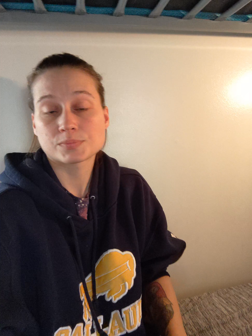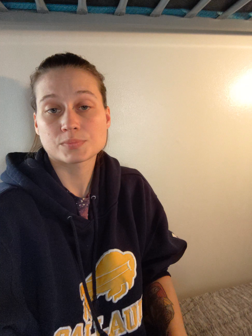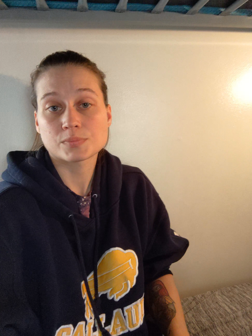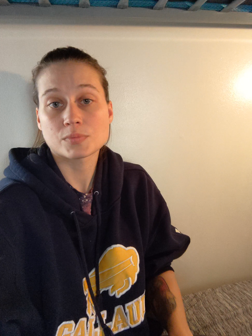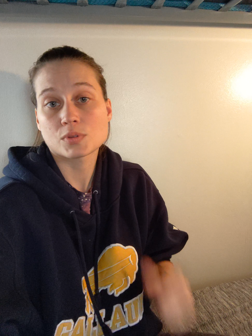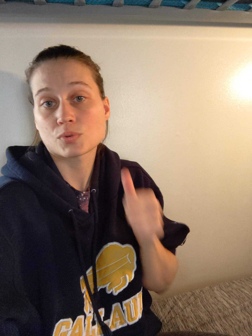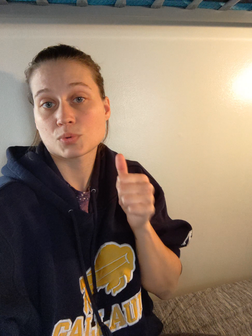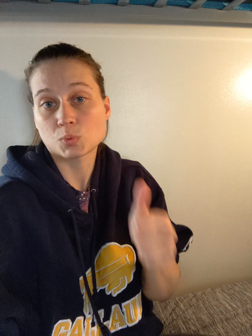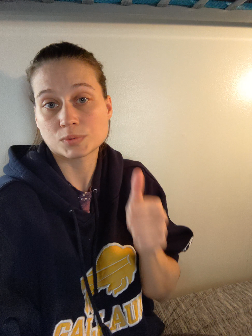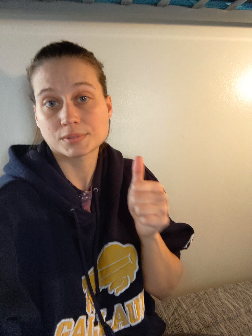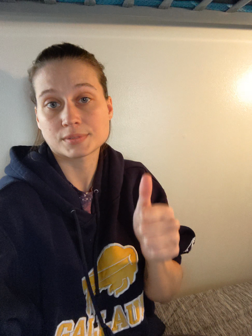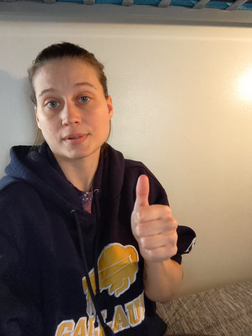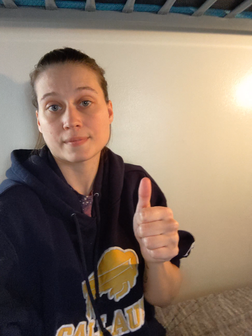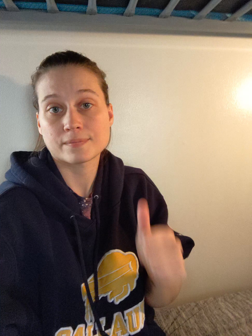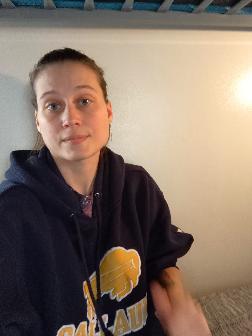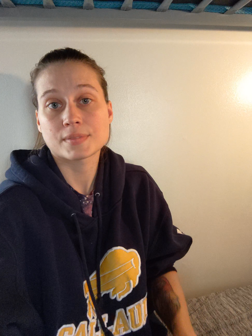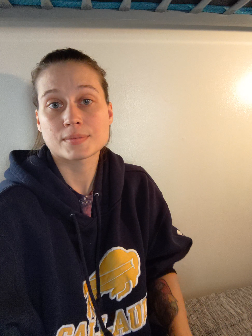yourself